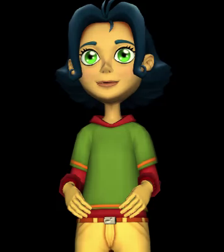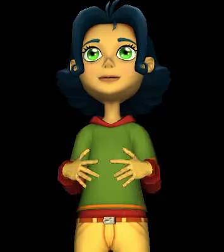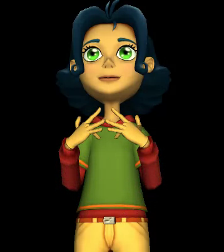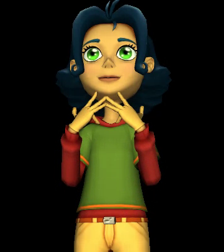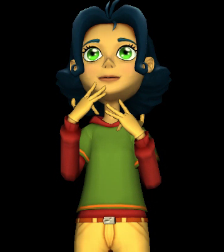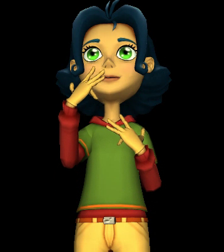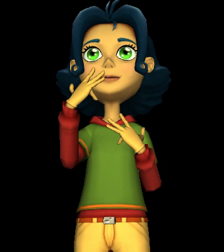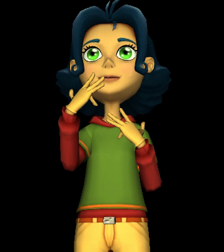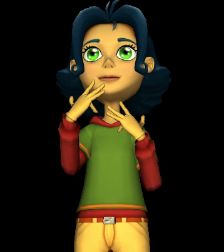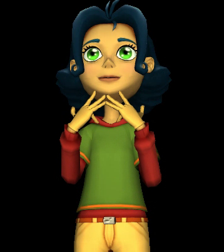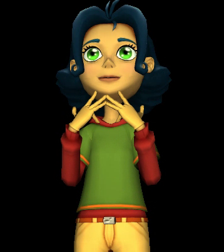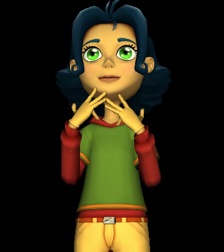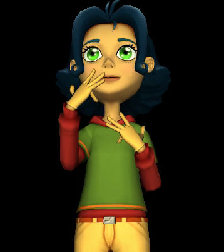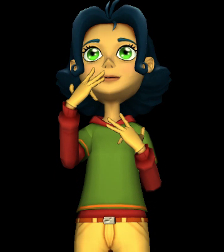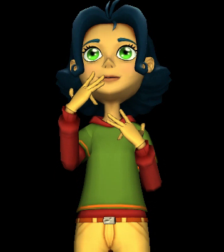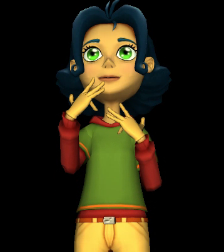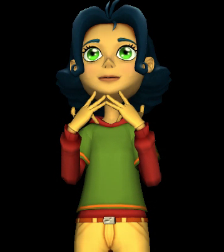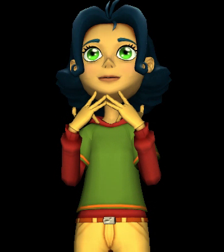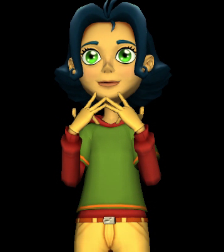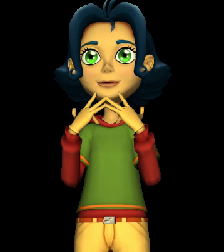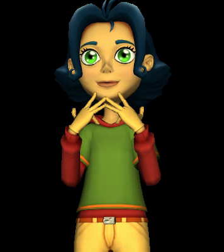مسرح